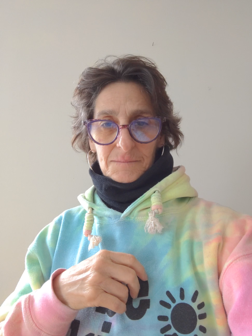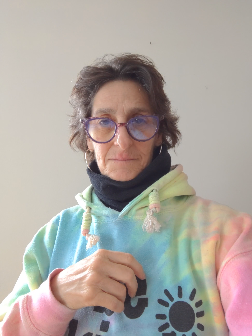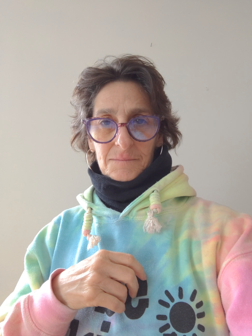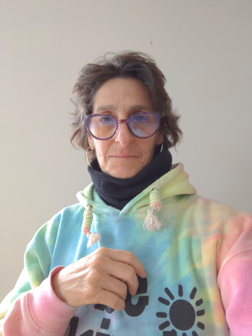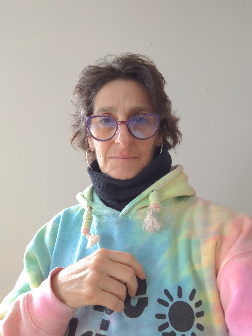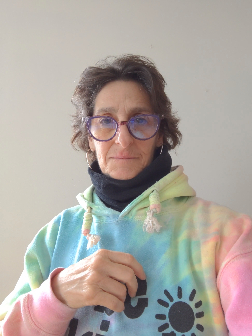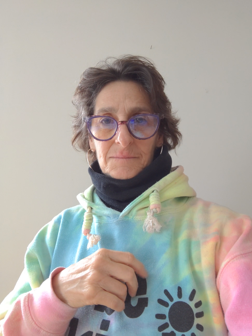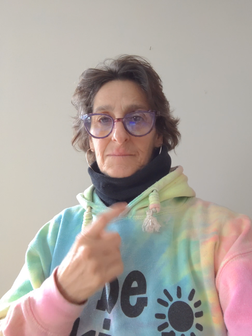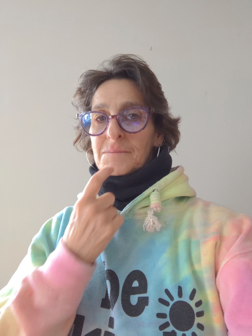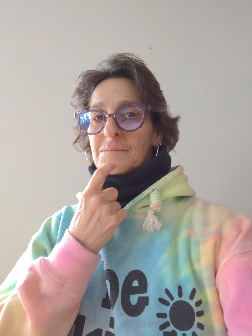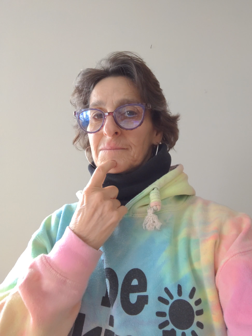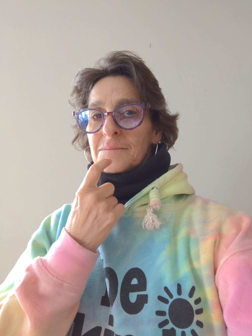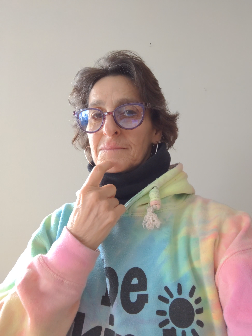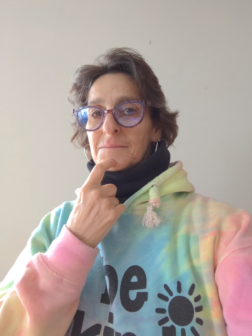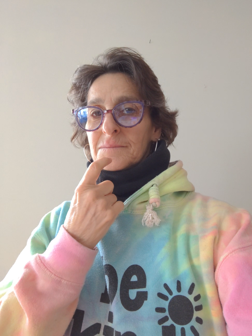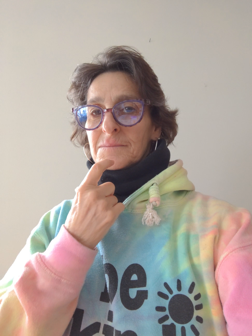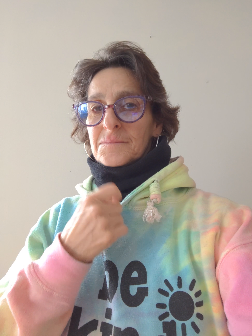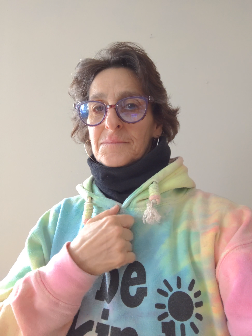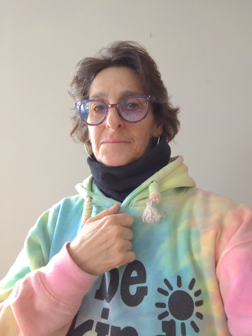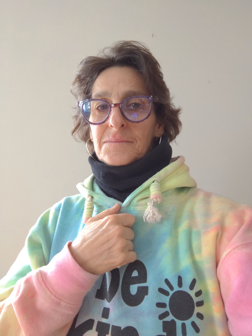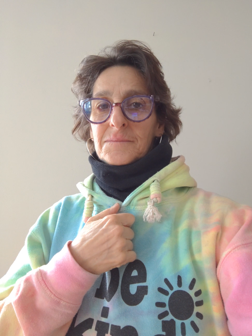window